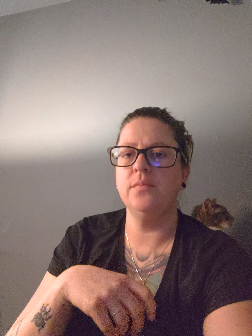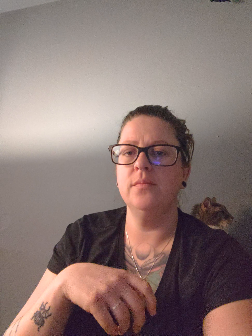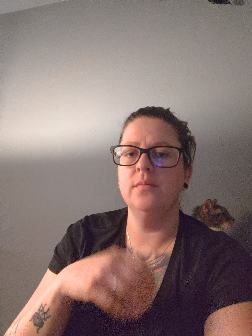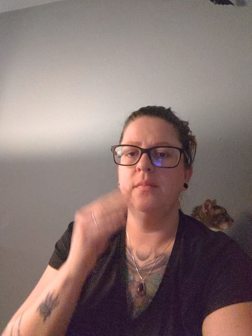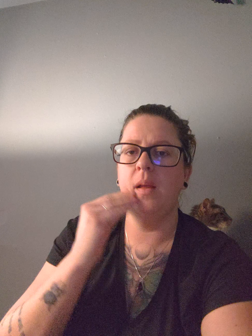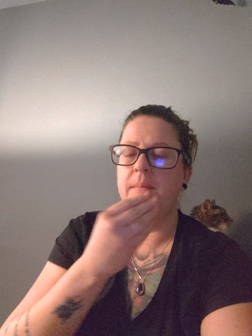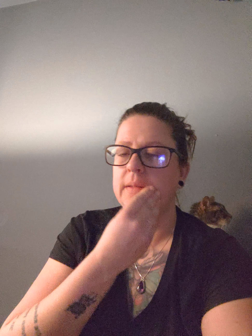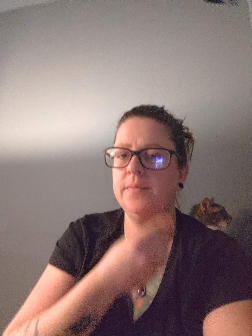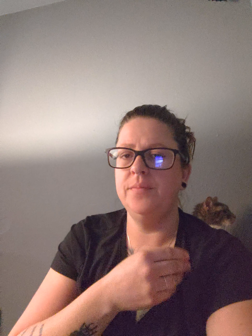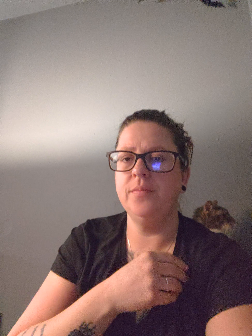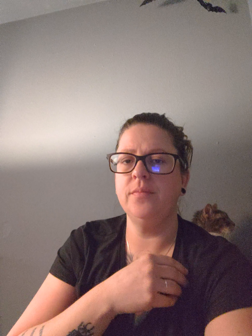napkin